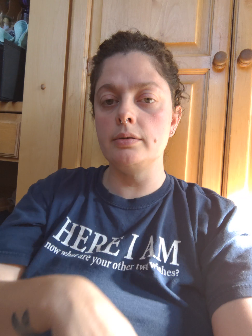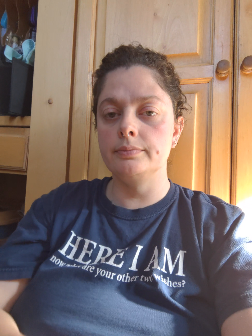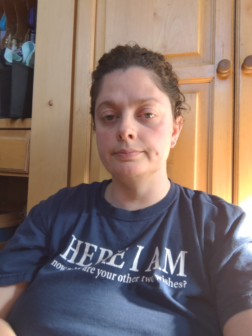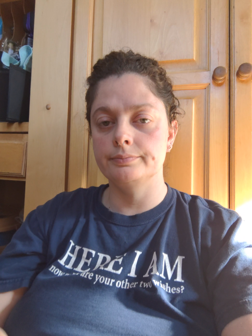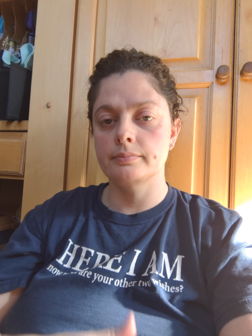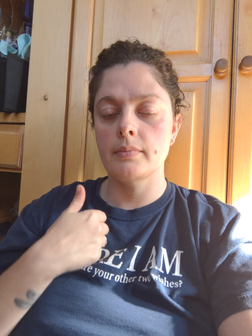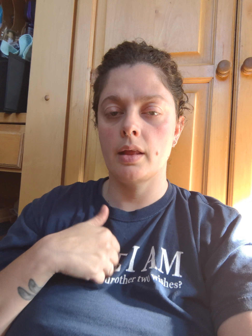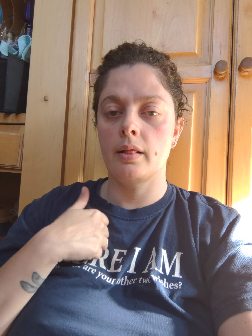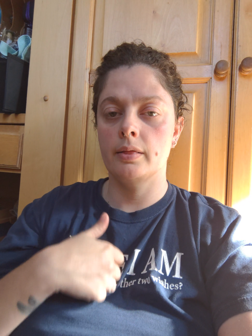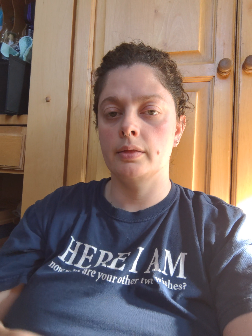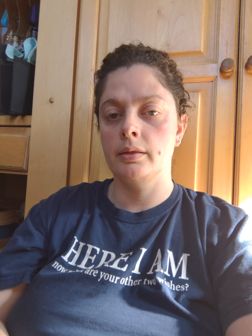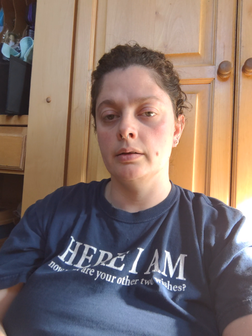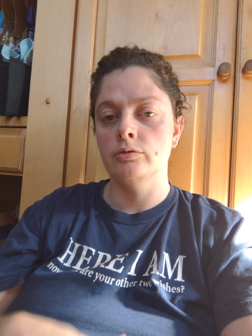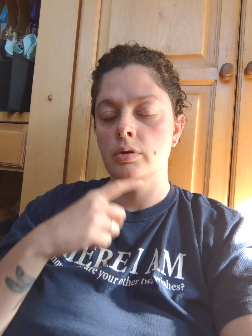bath